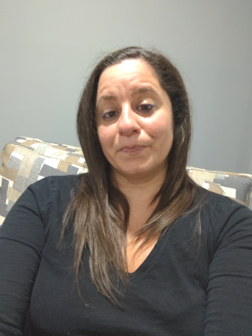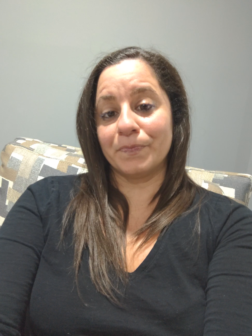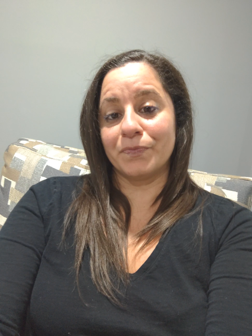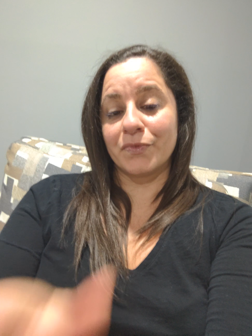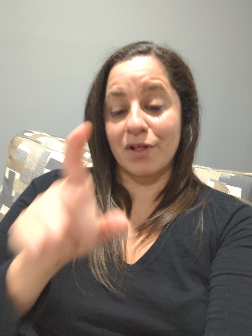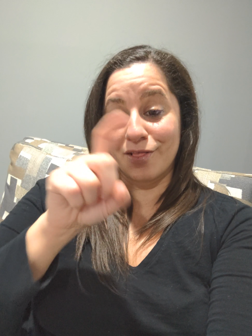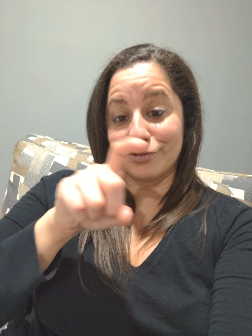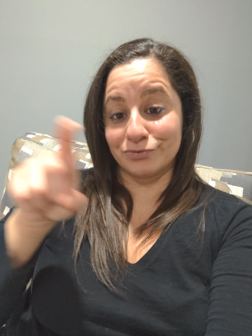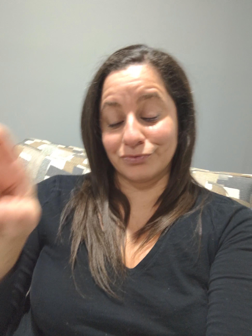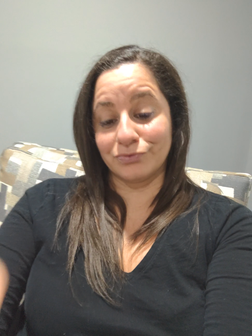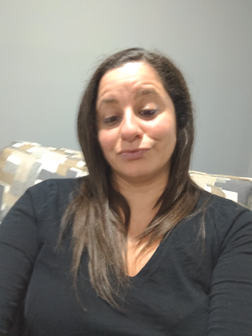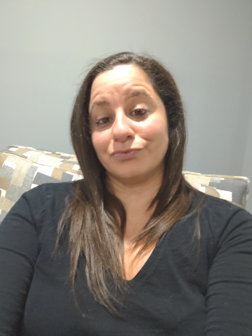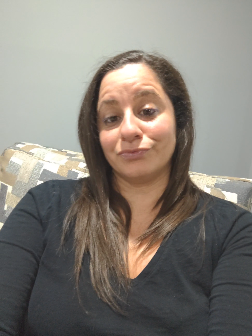closet